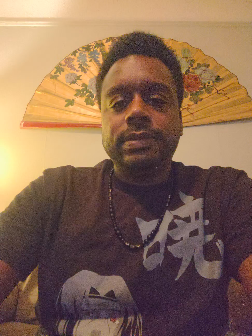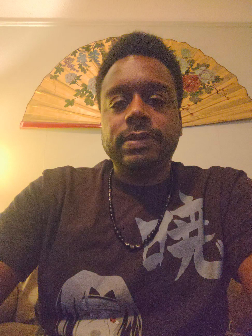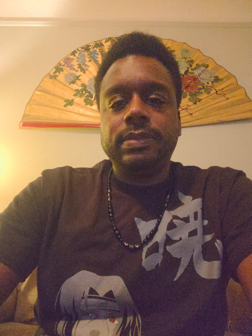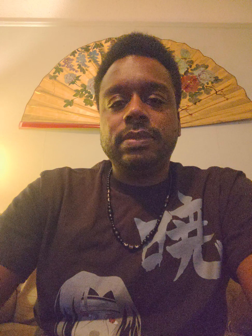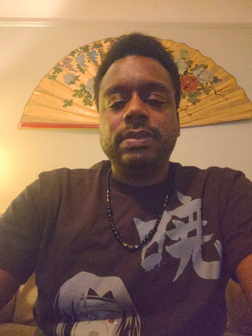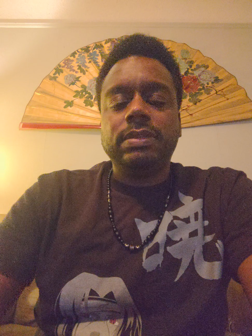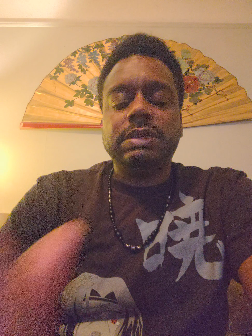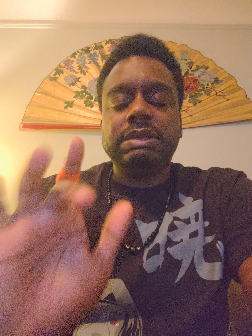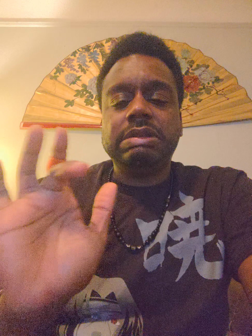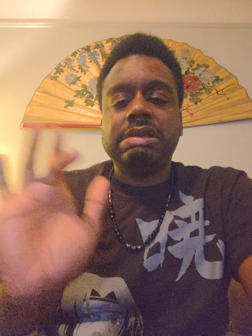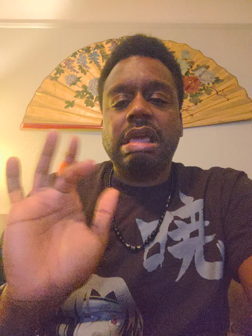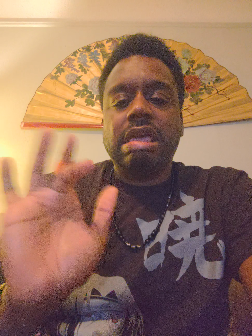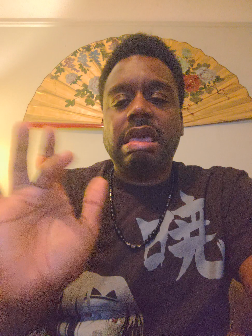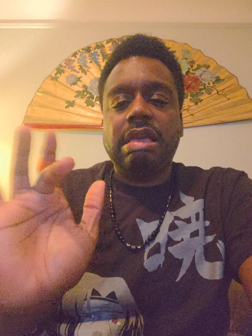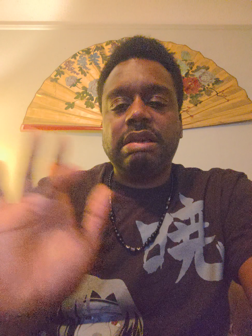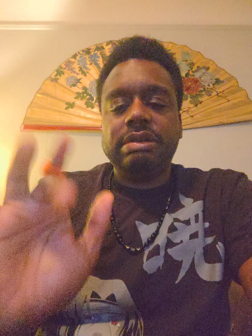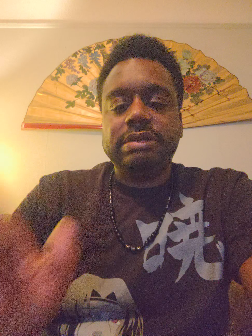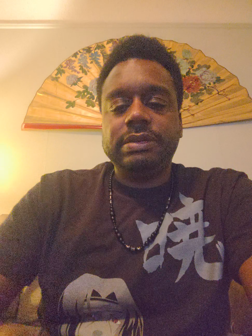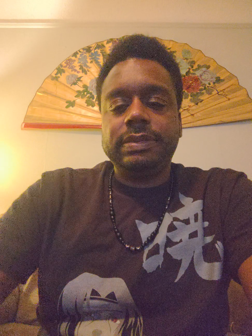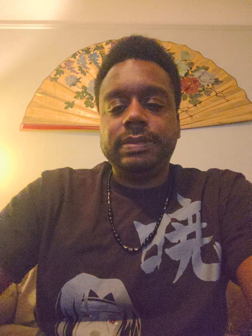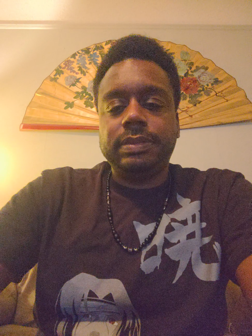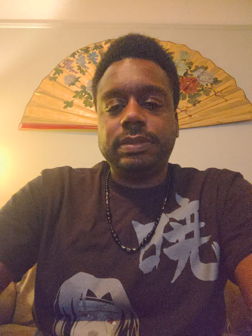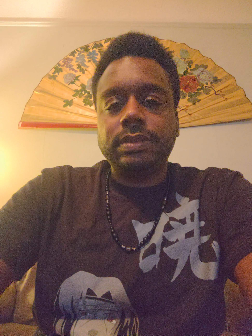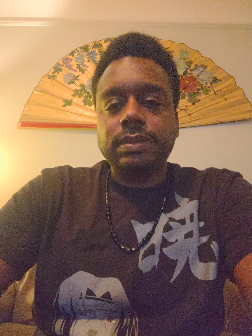yucky